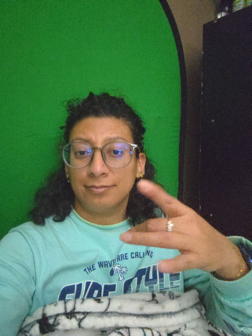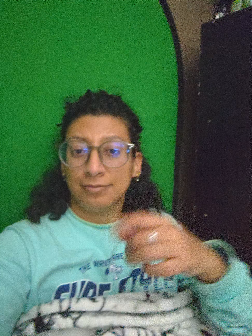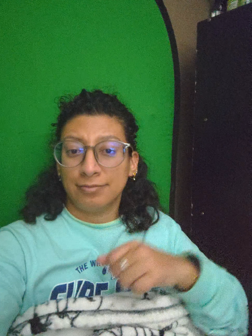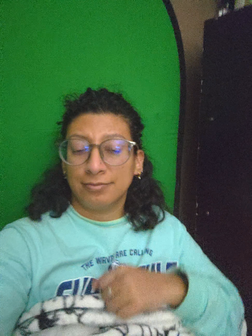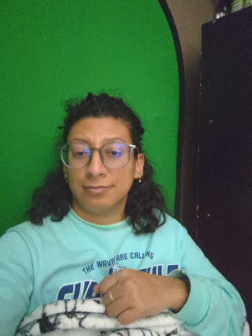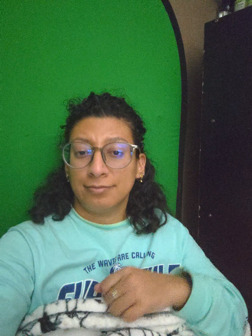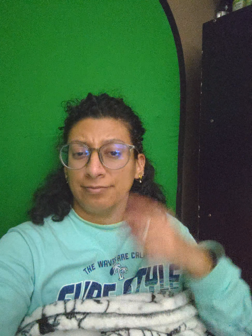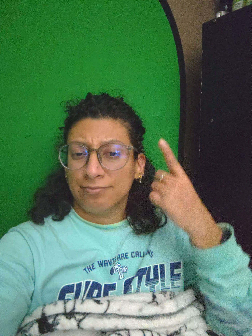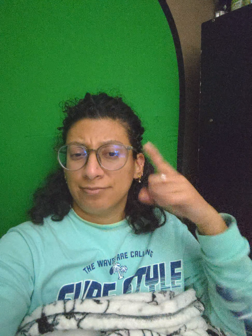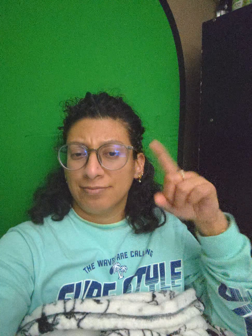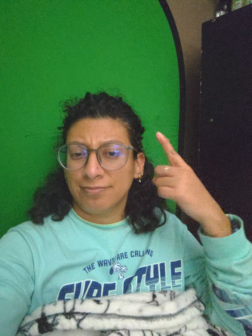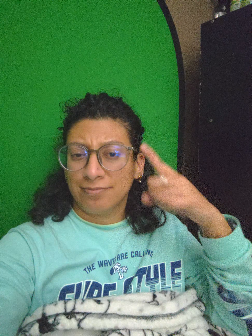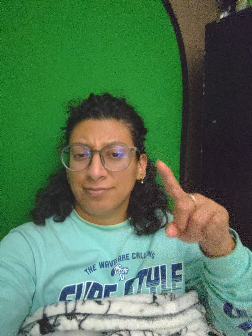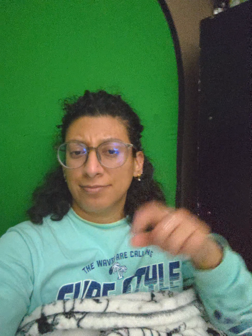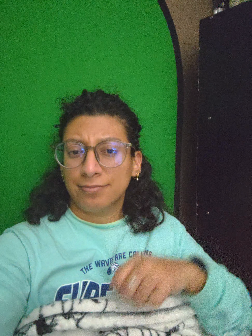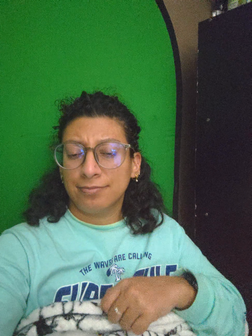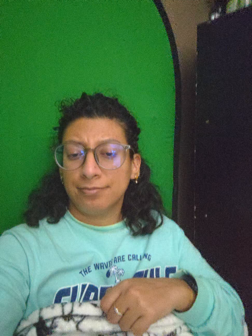for